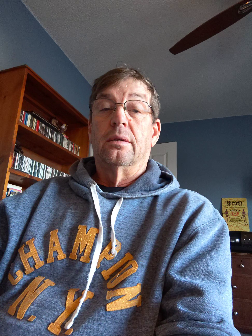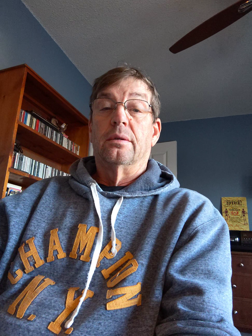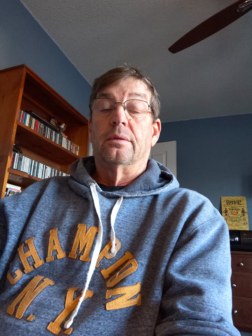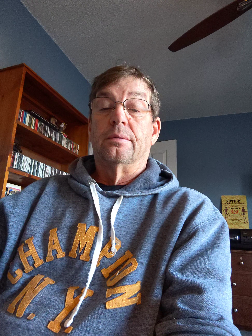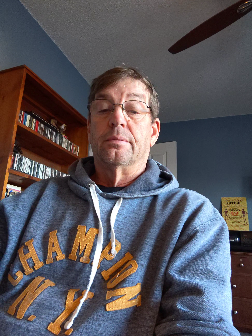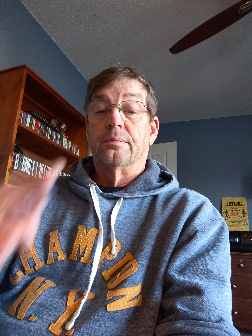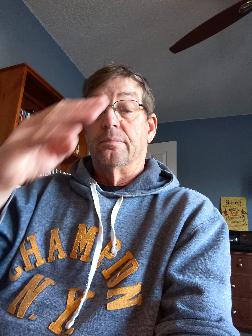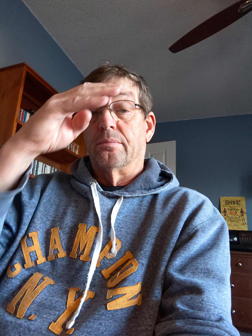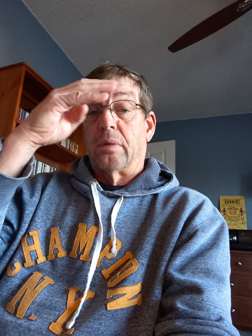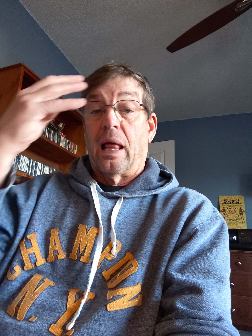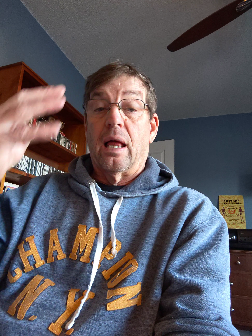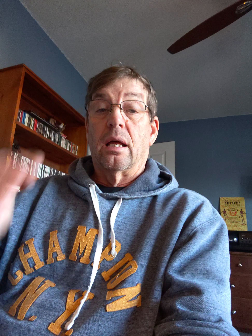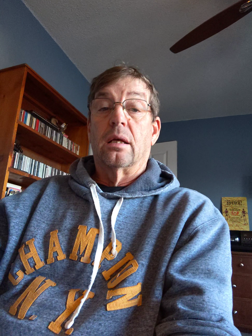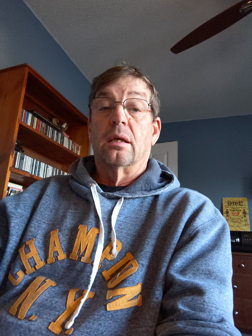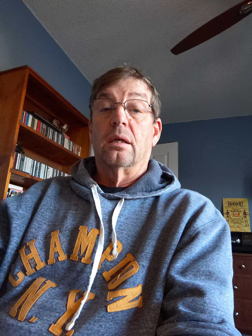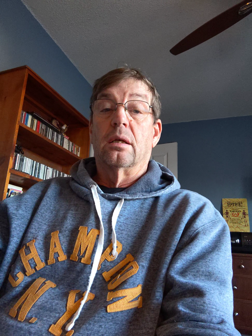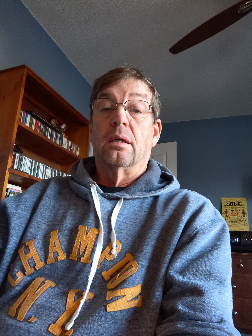black